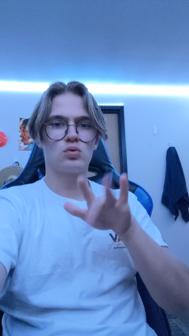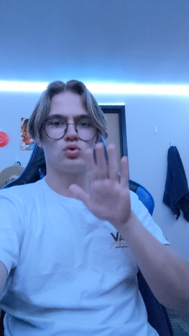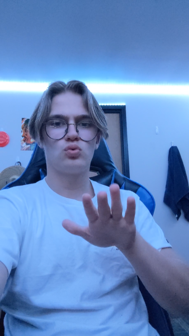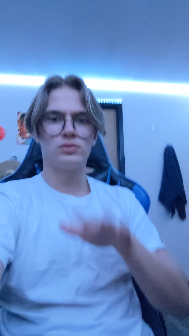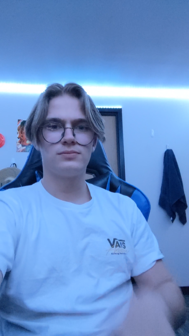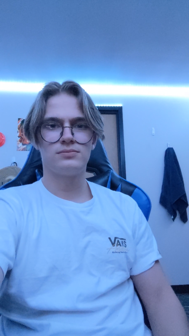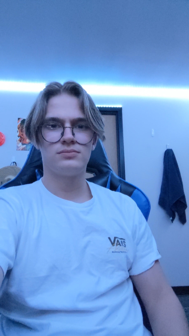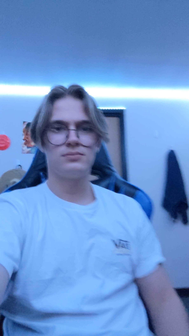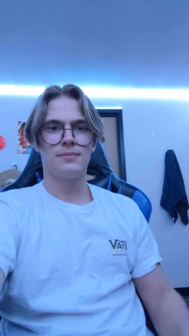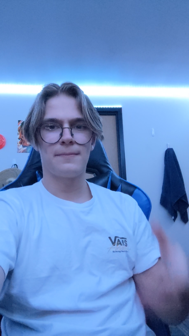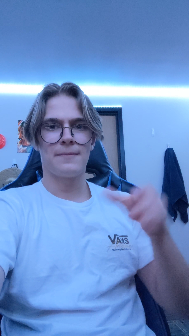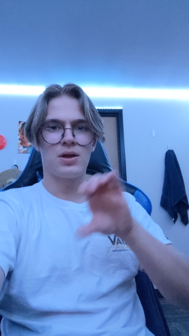pour